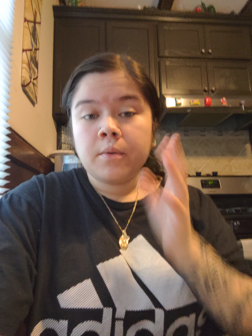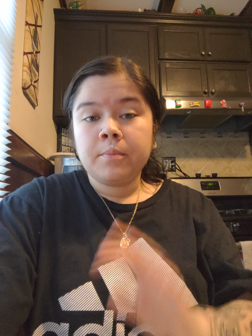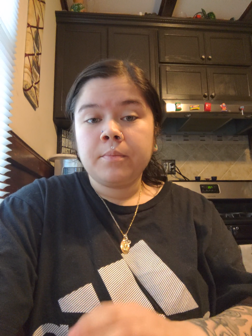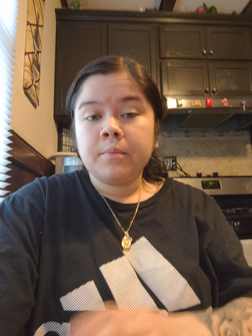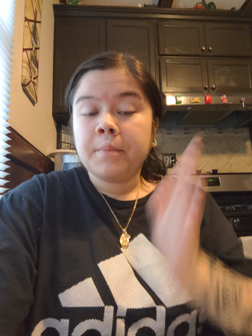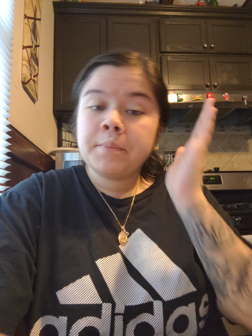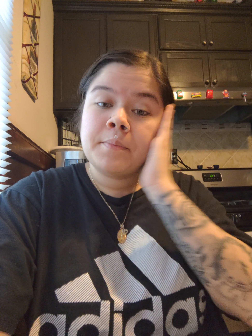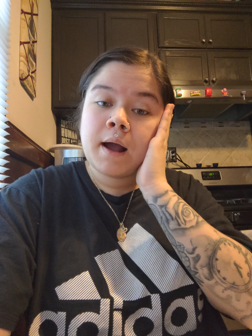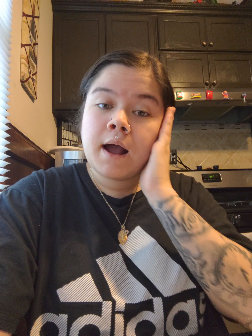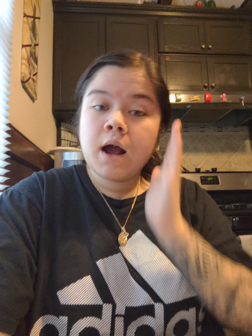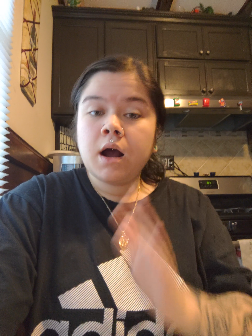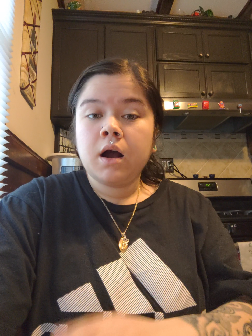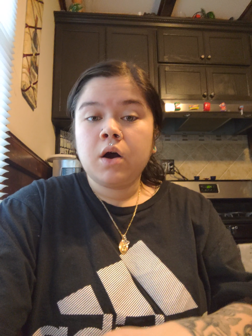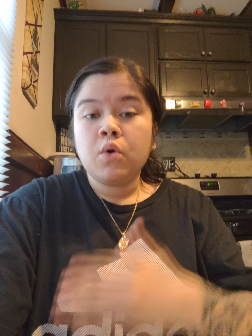bed